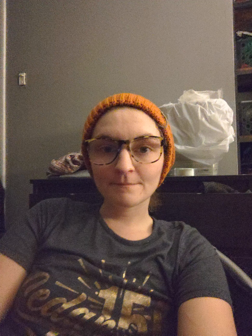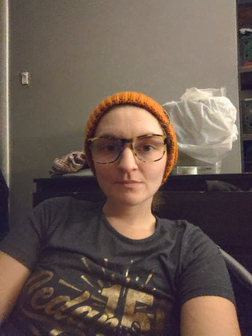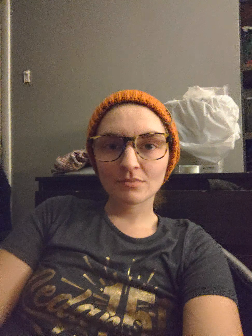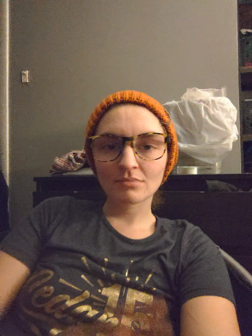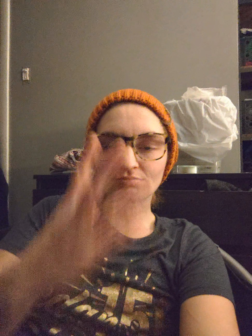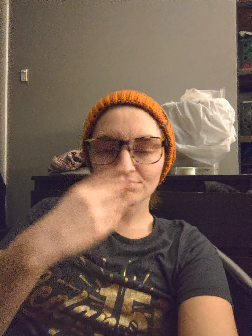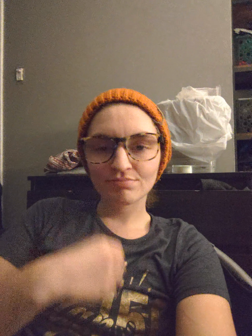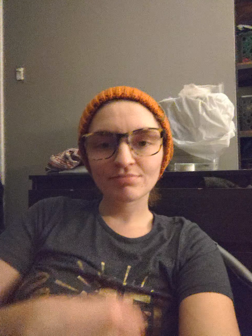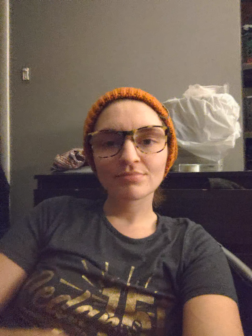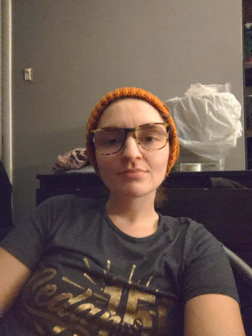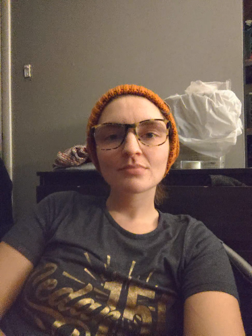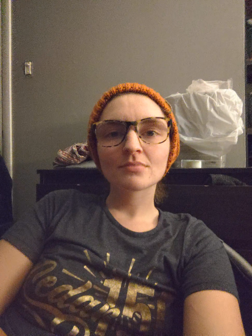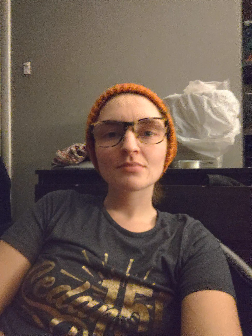sleep